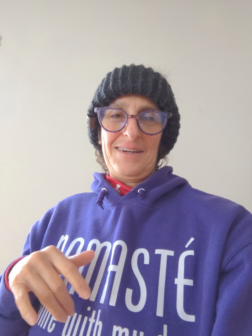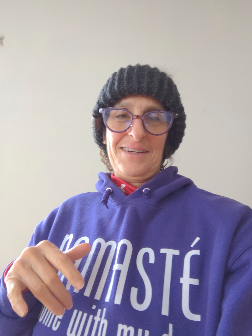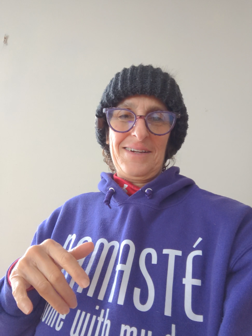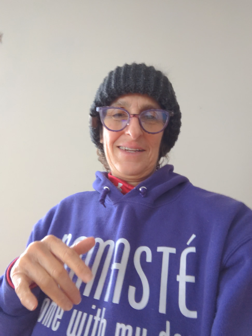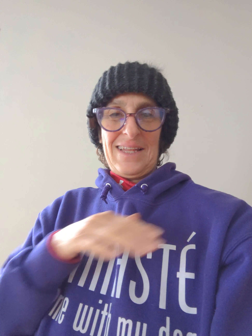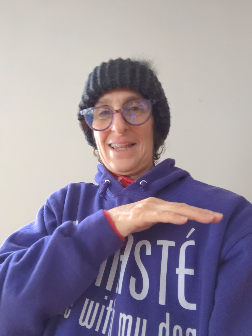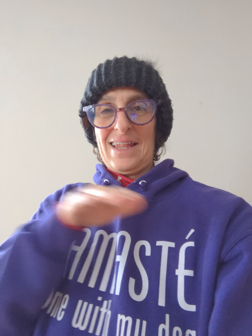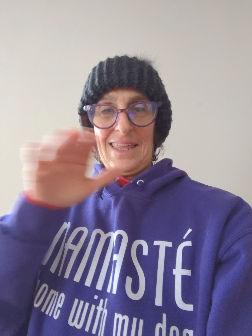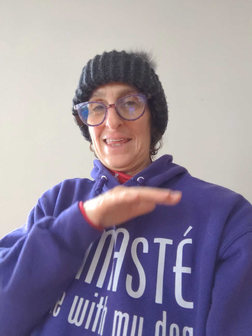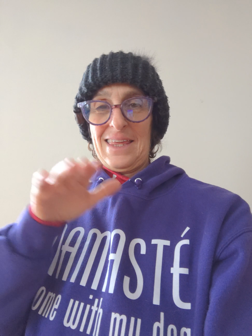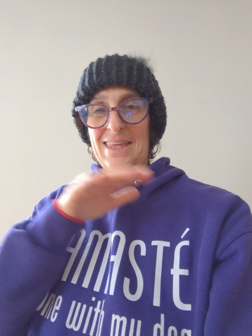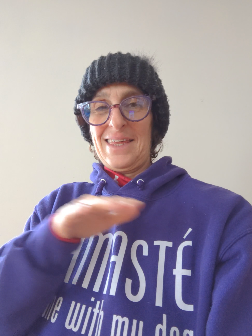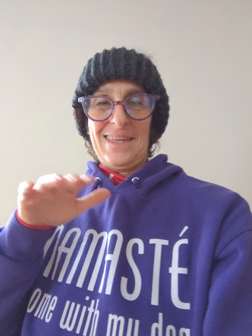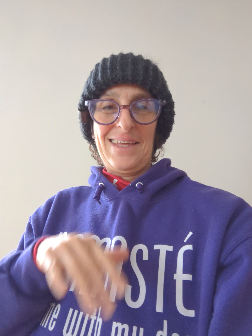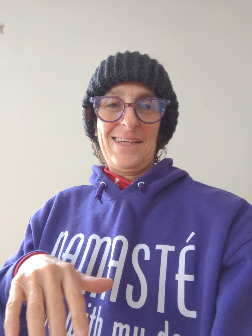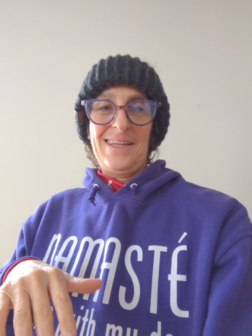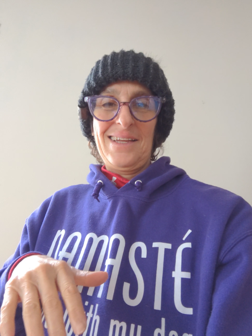clean